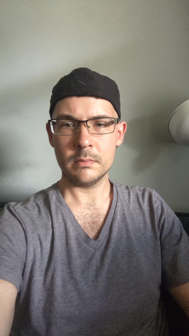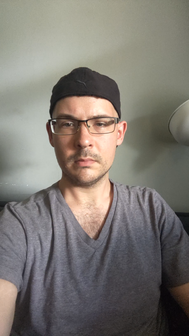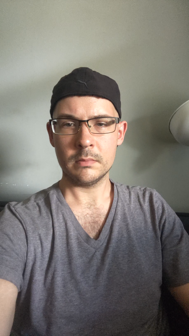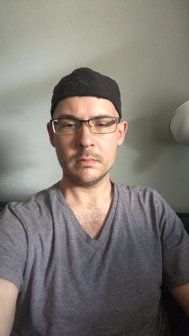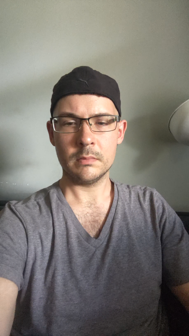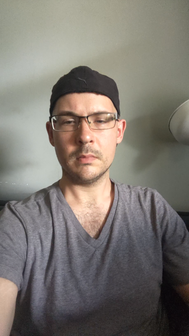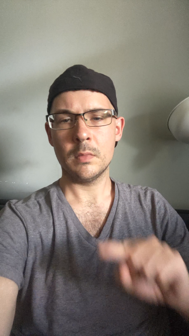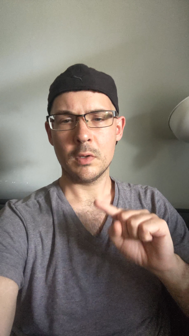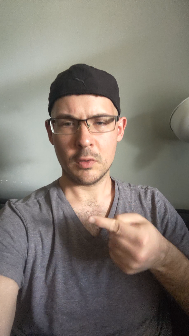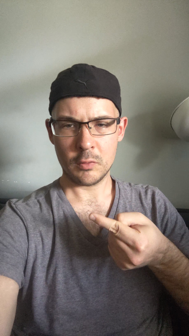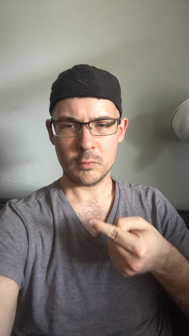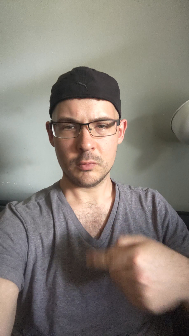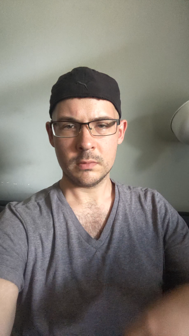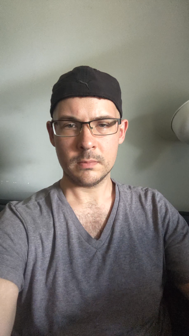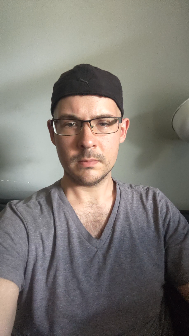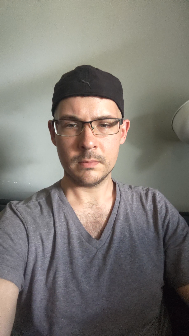hurt